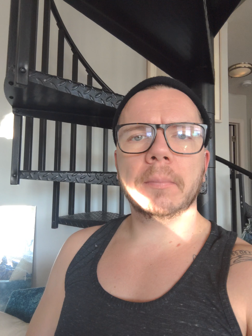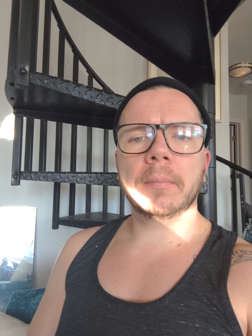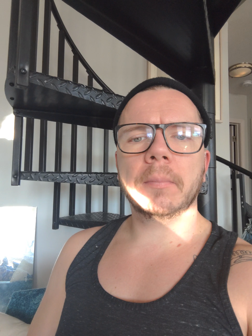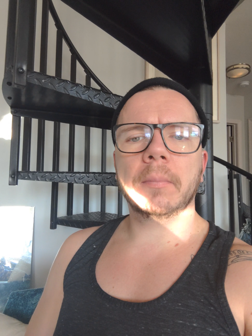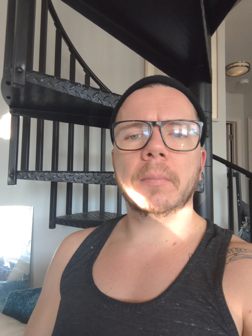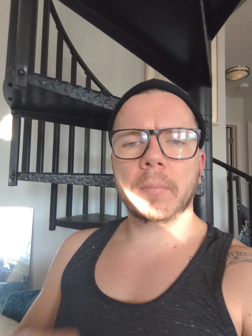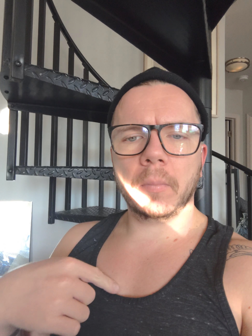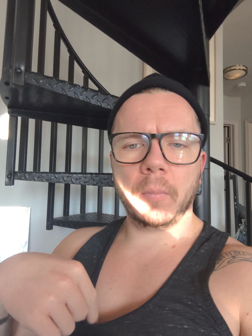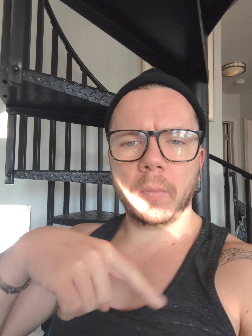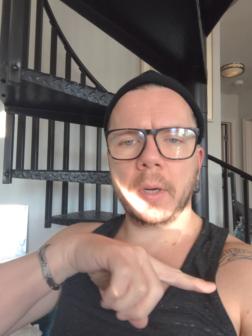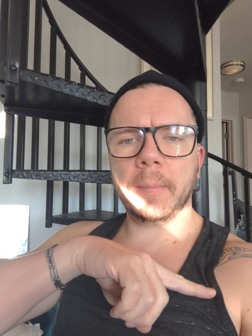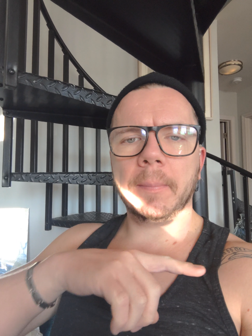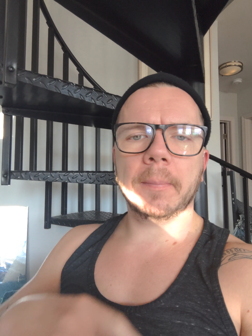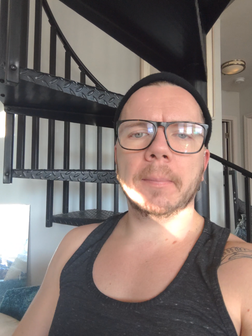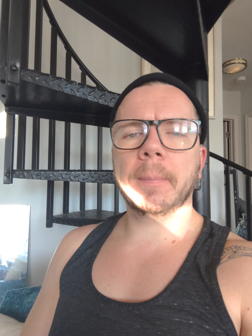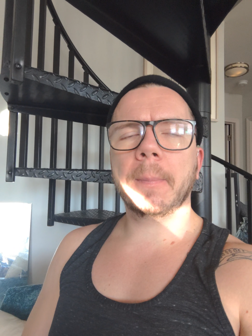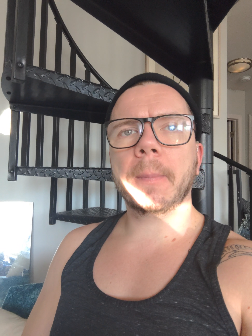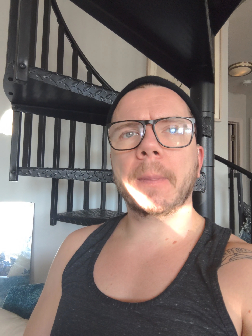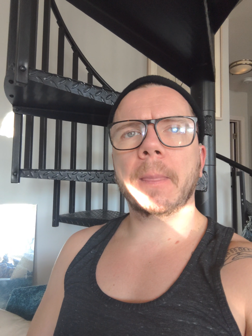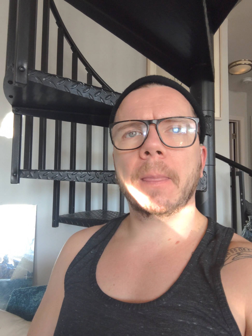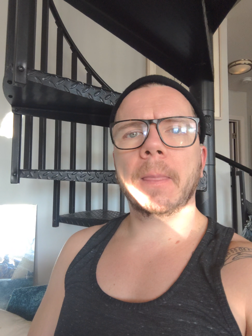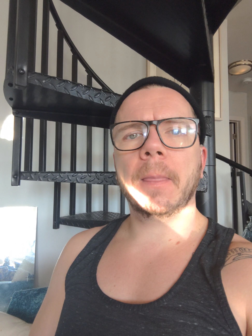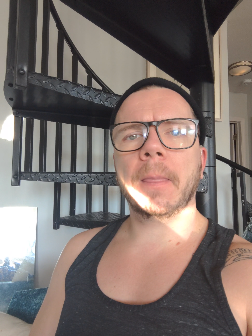we